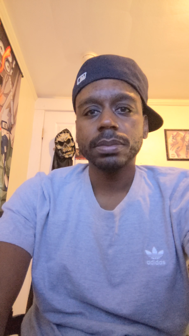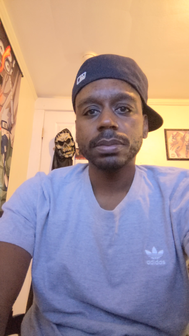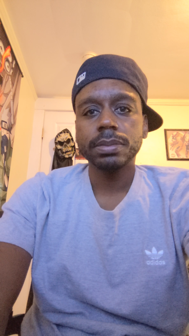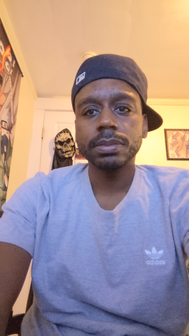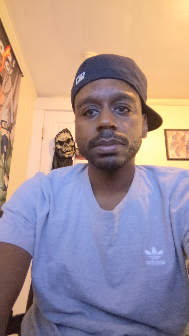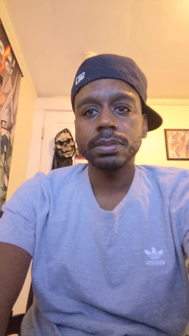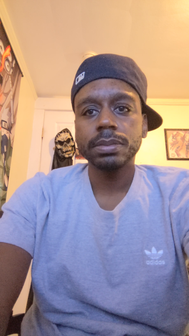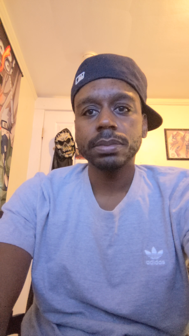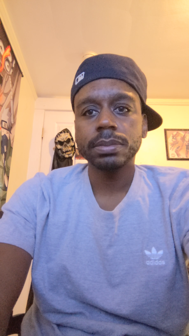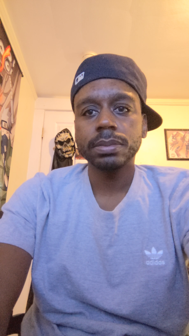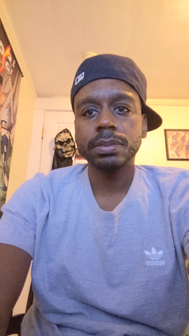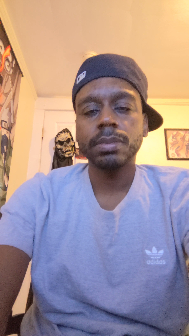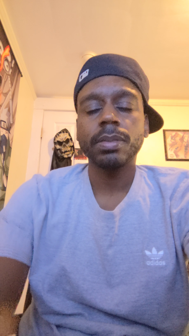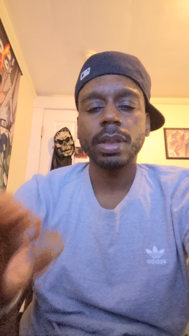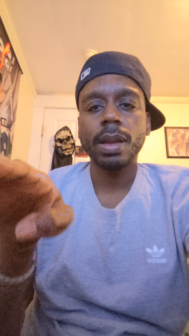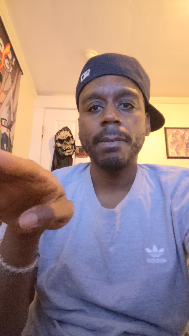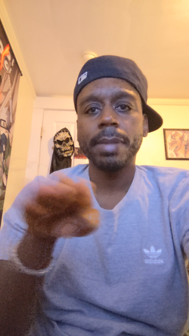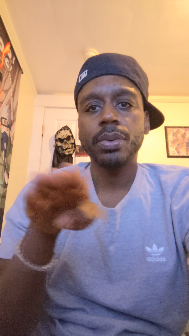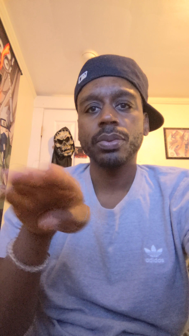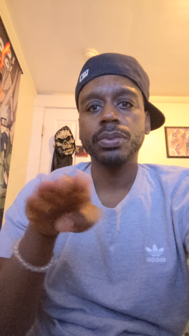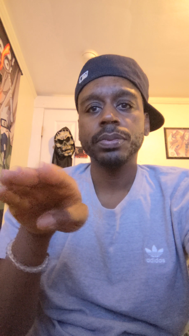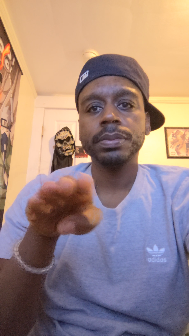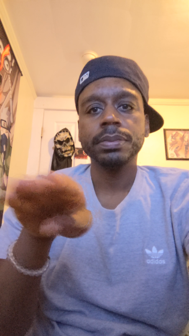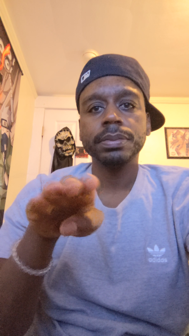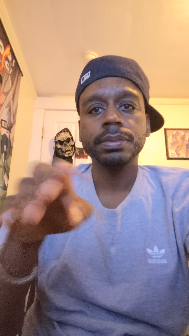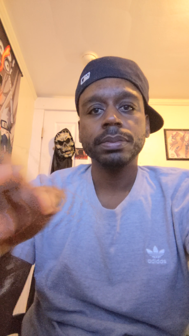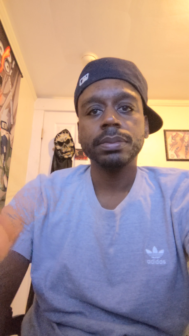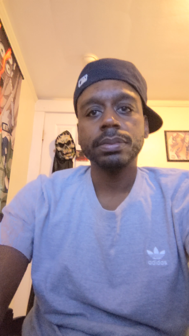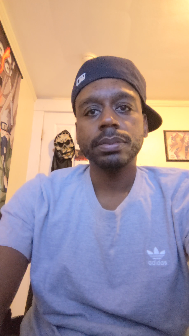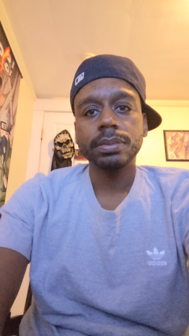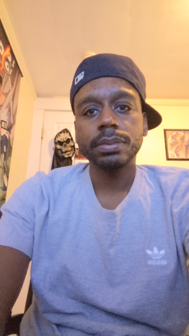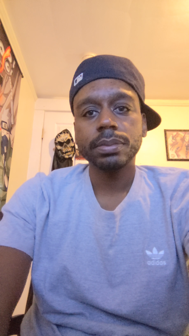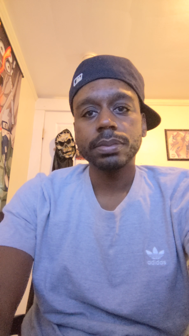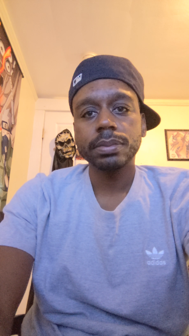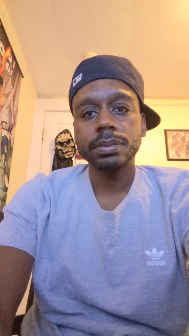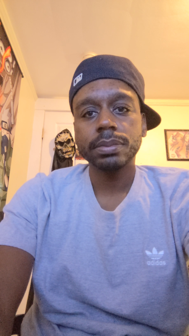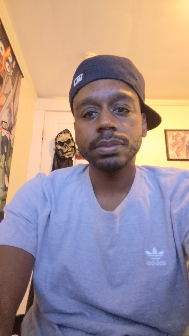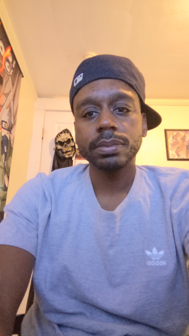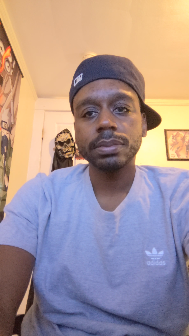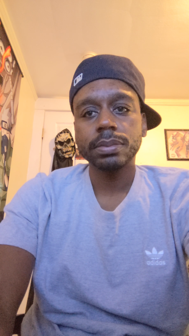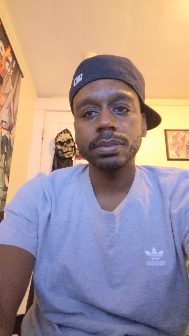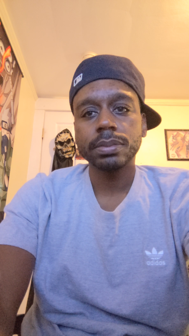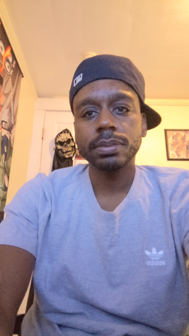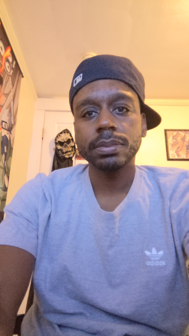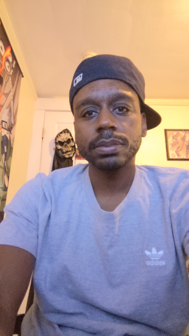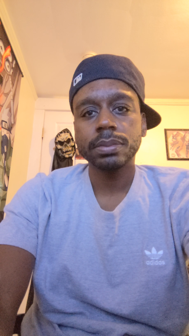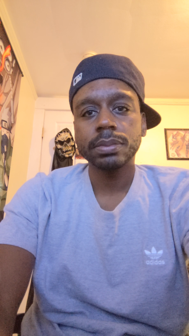boots